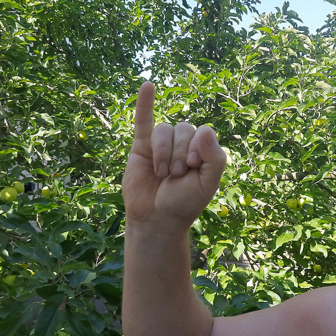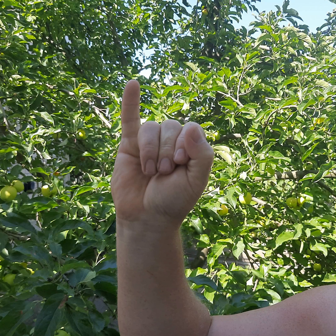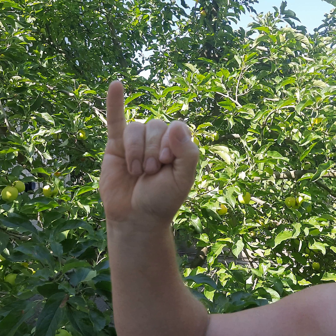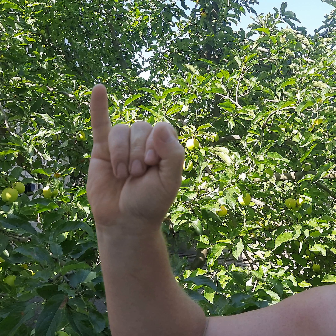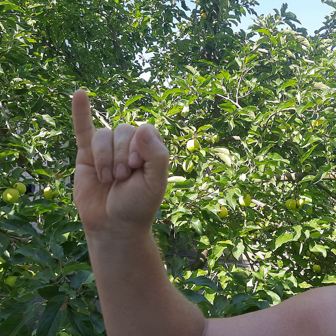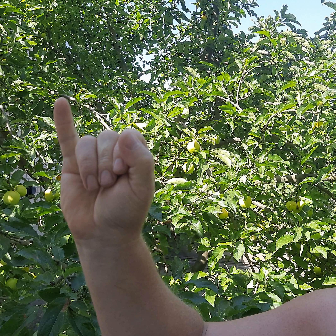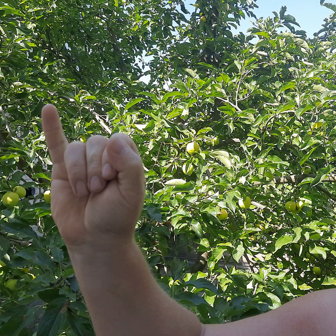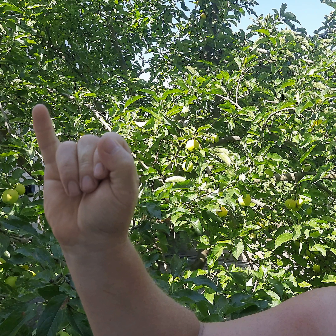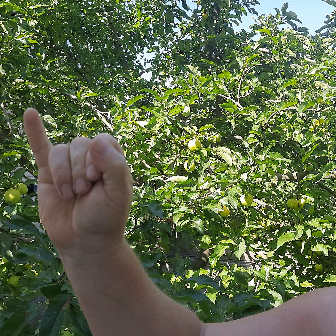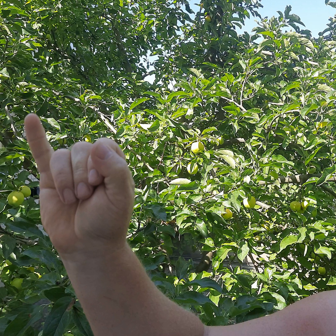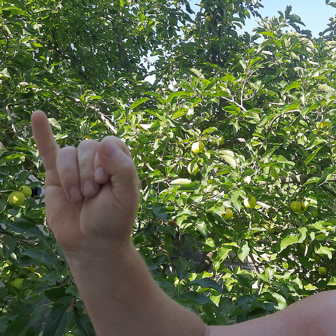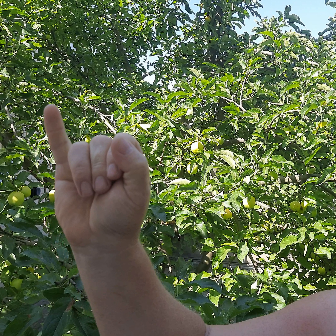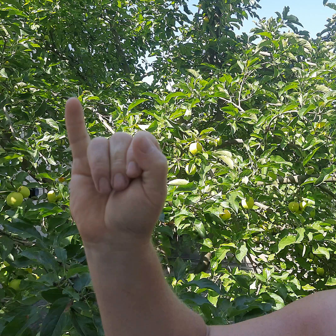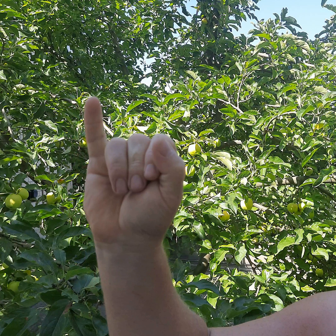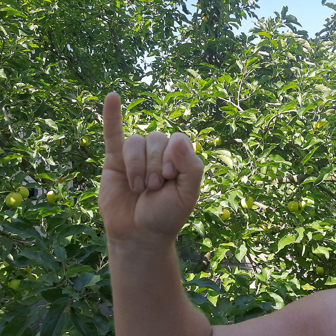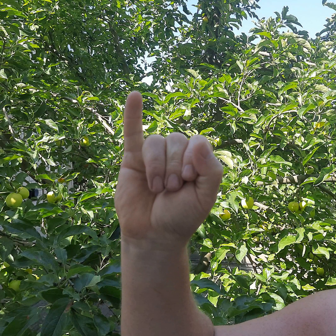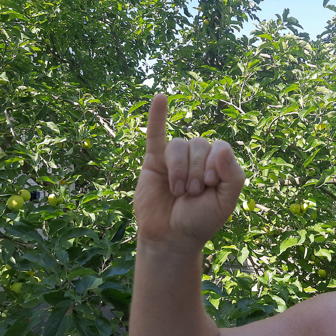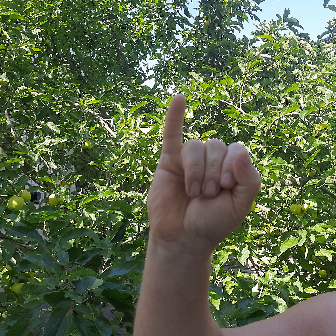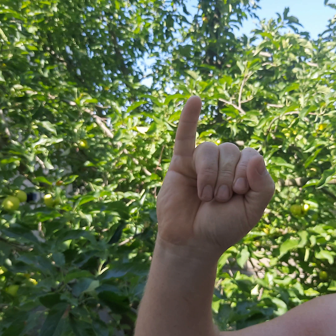Ї